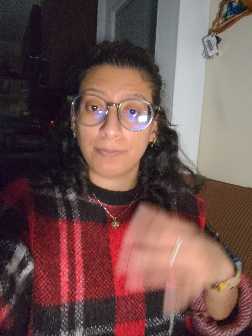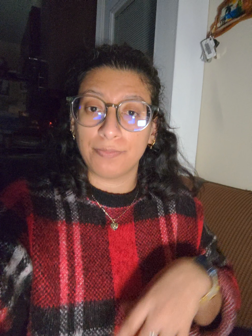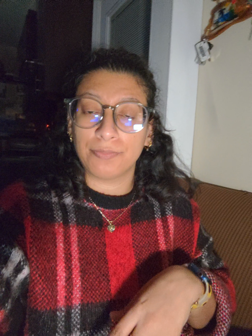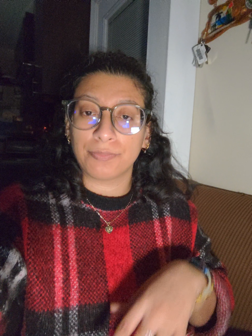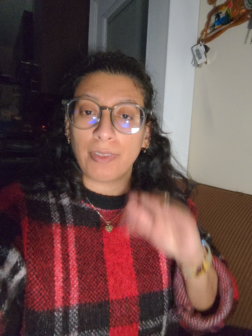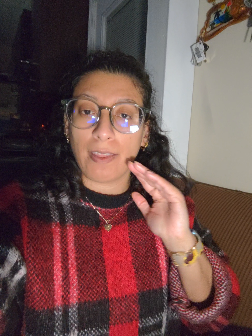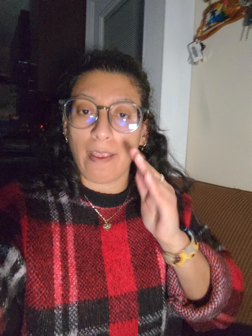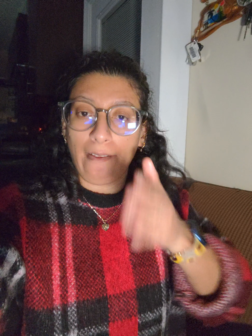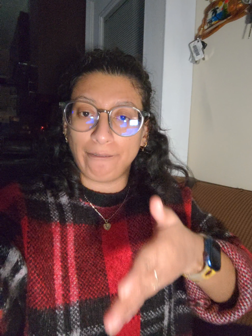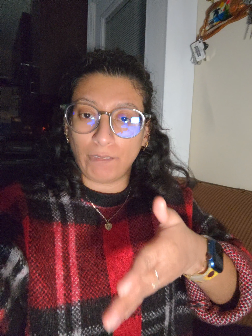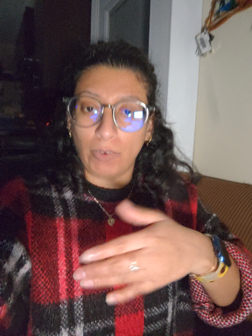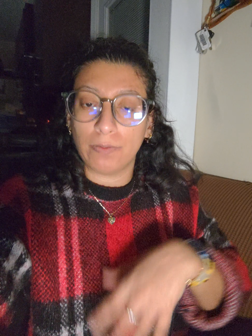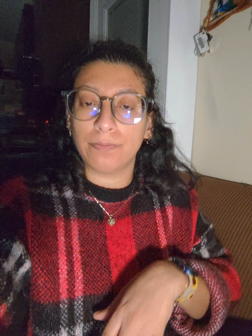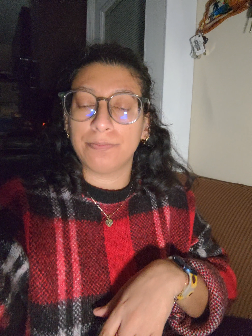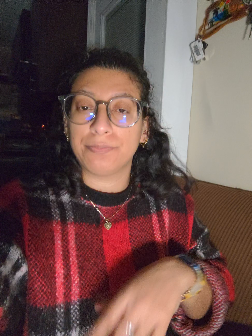after